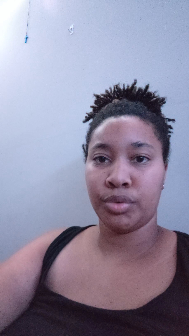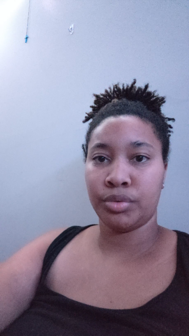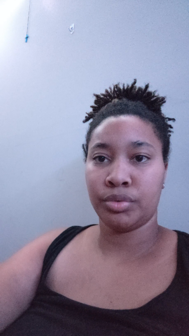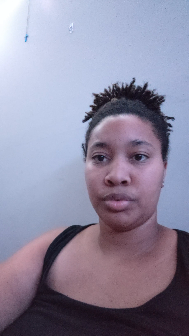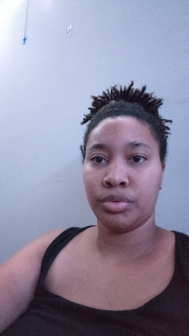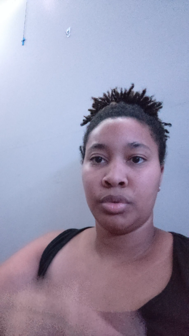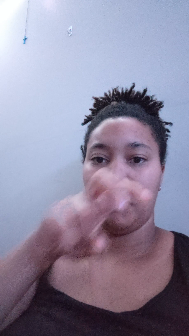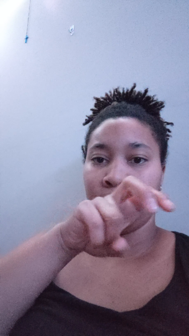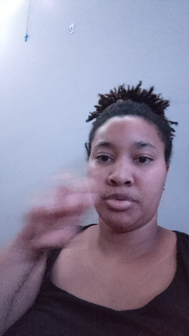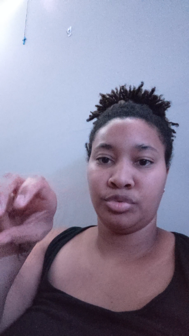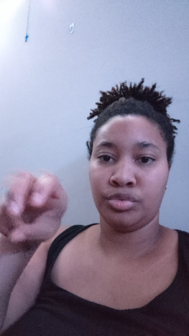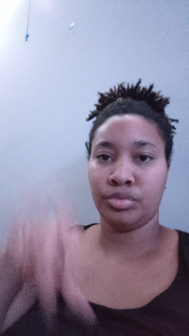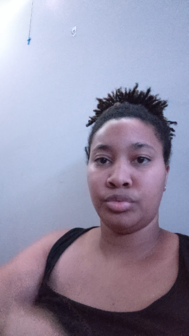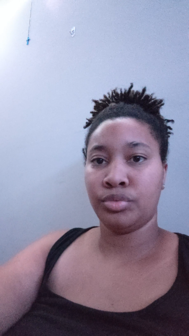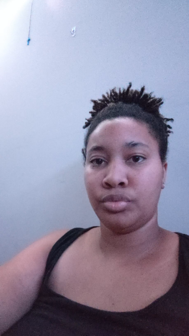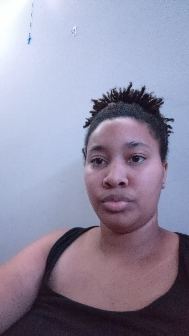bench